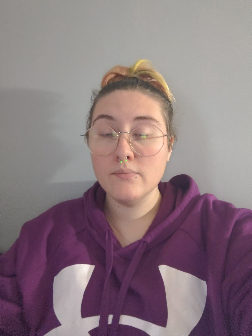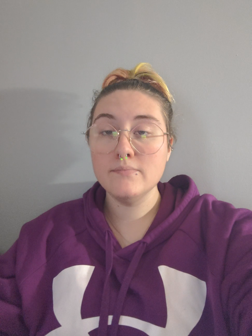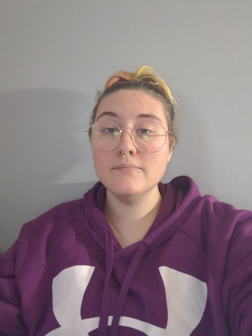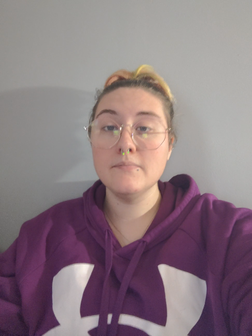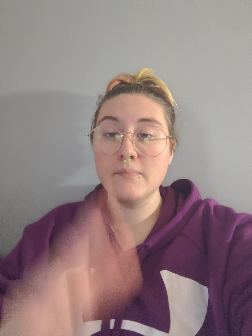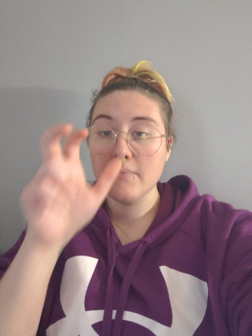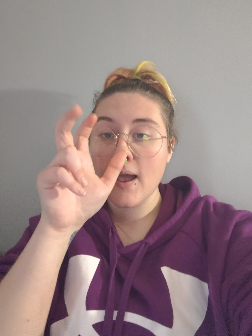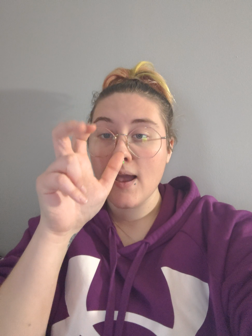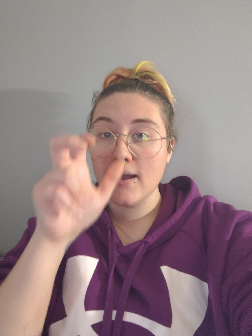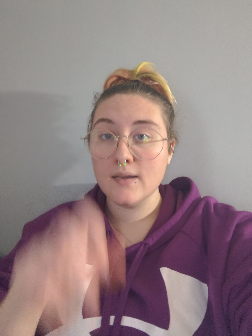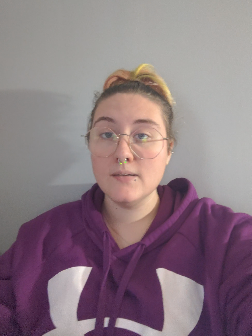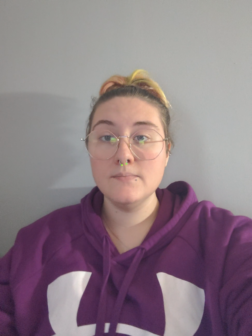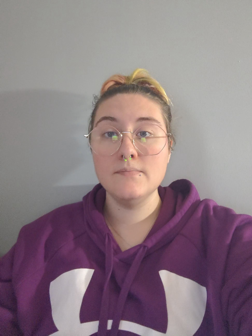bug